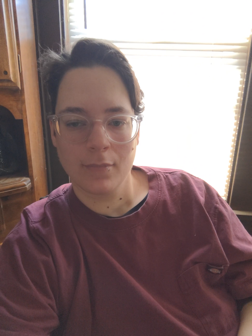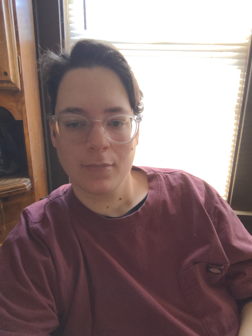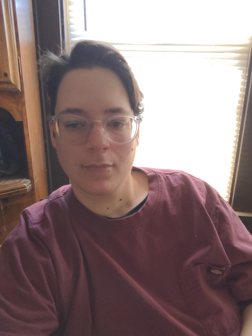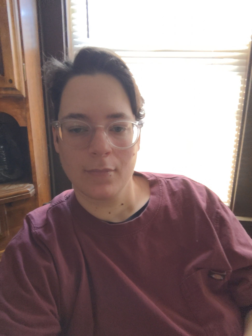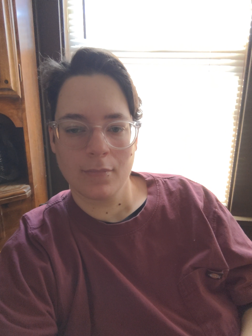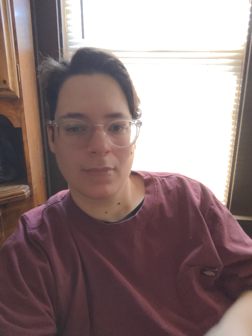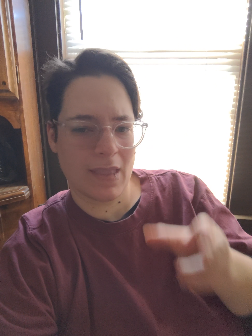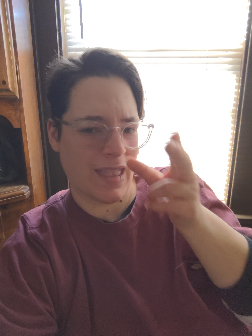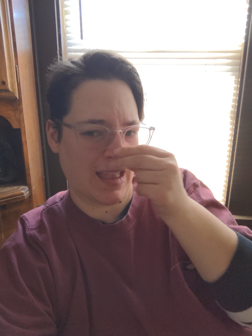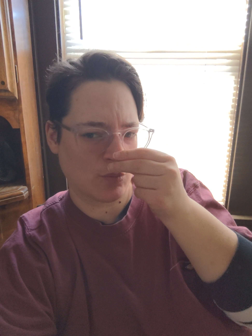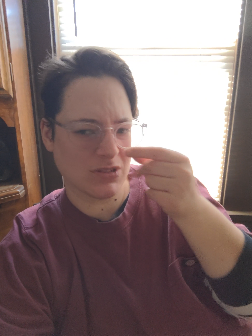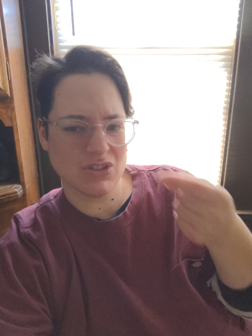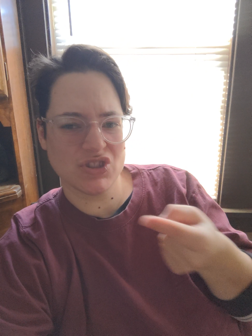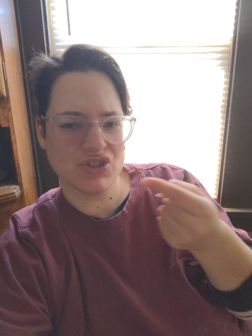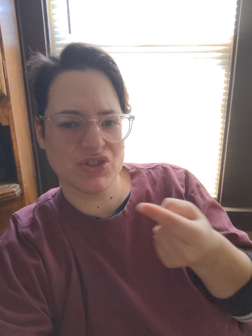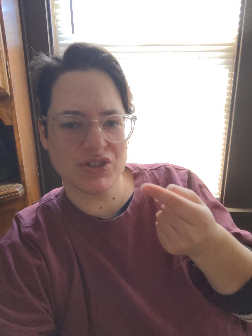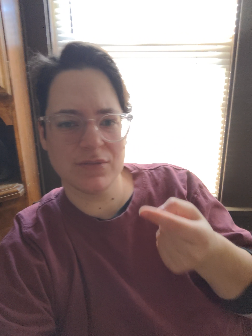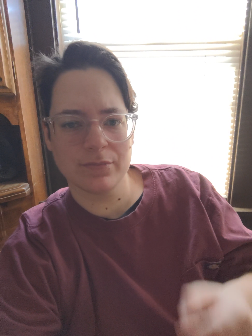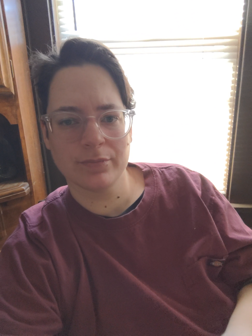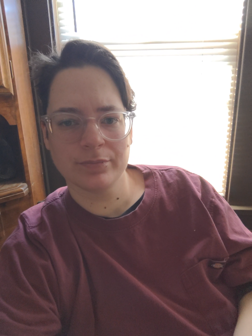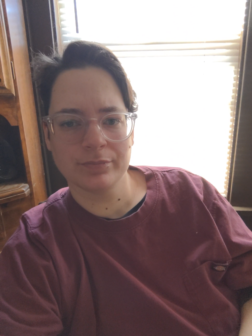owie